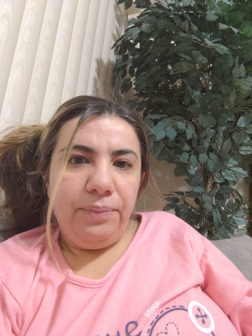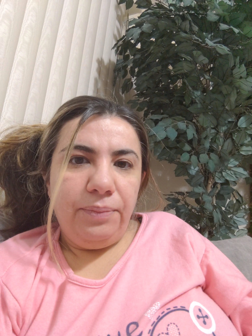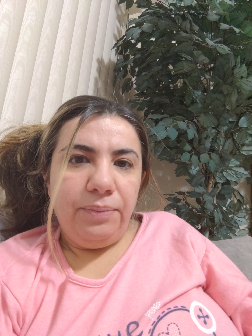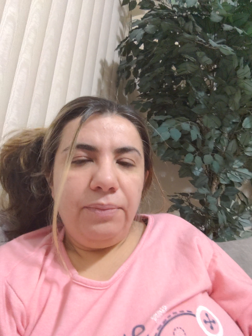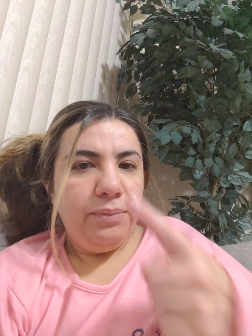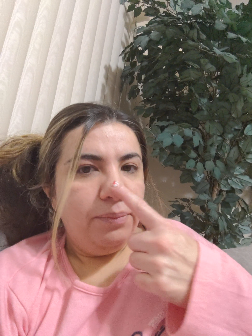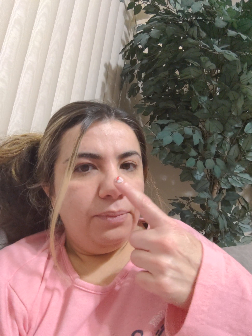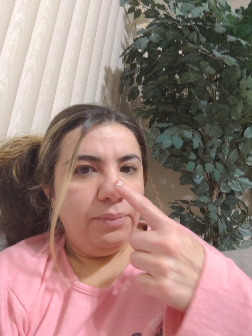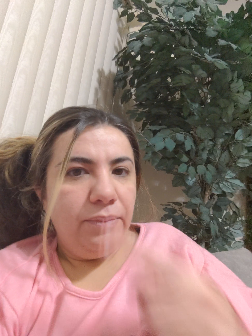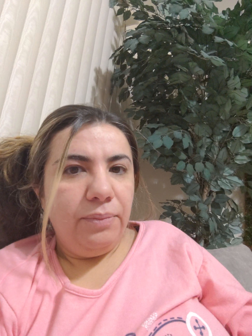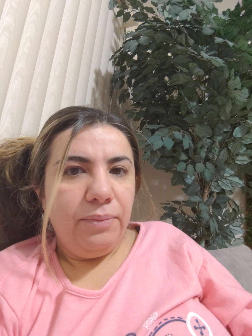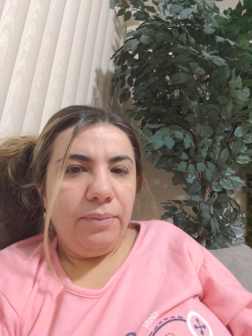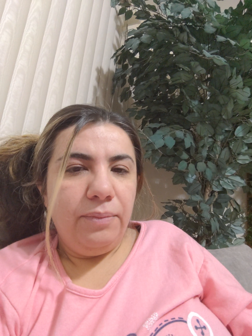nose